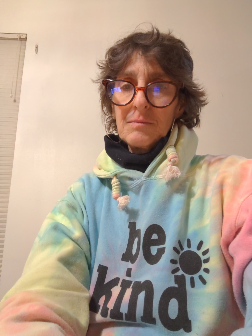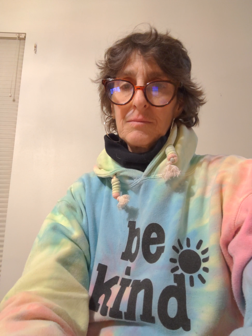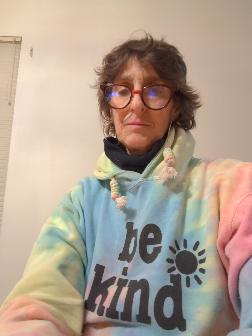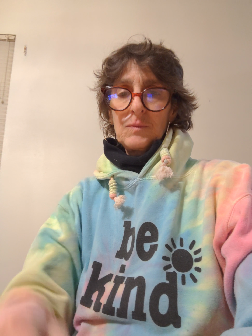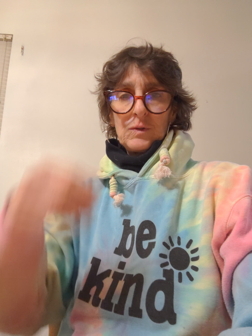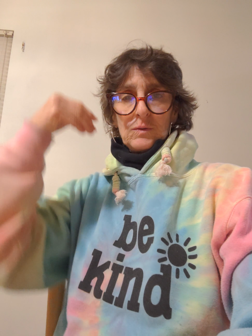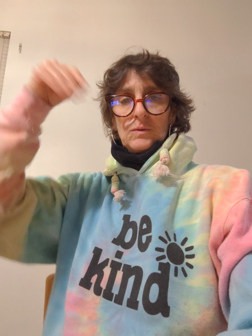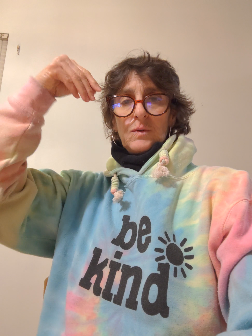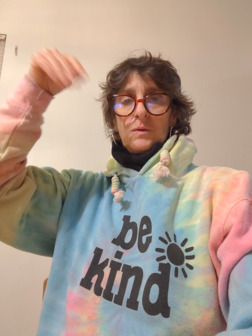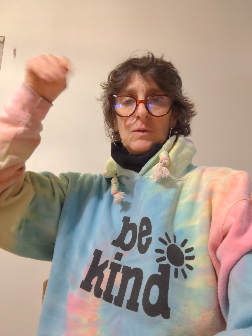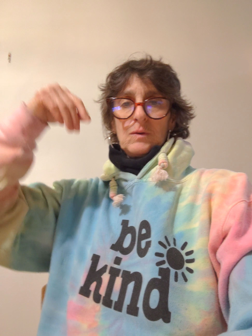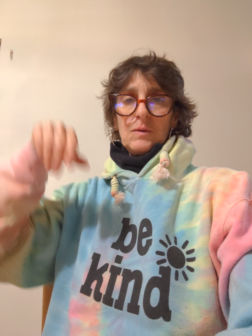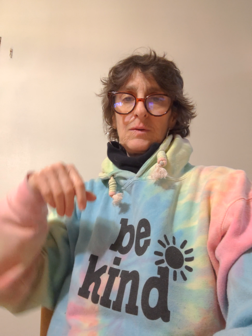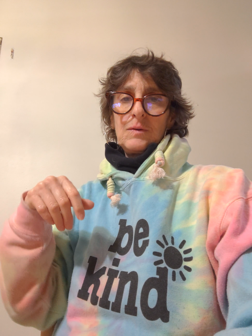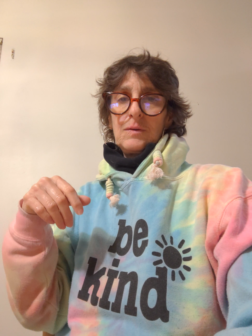store